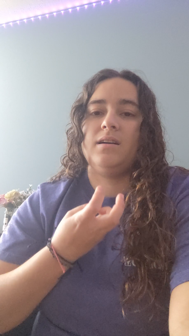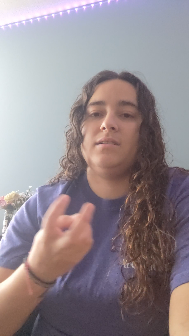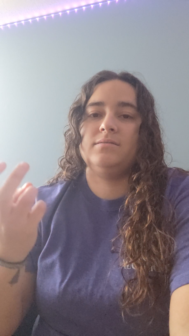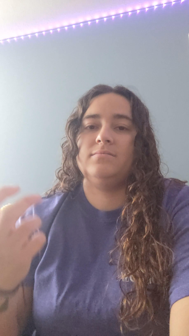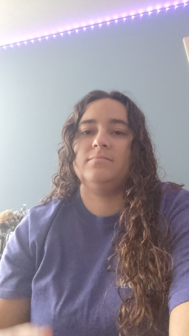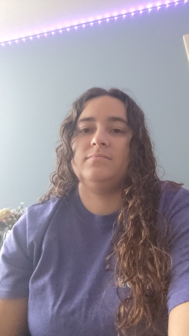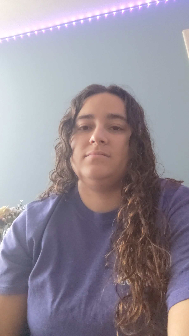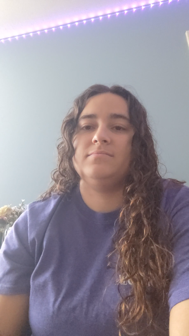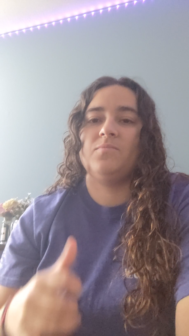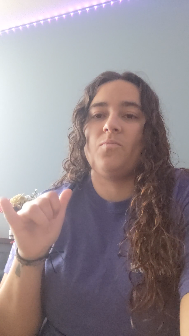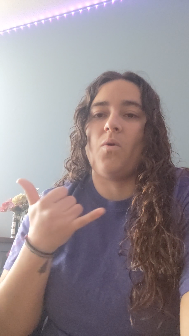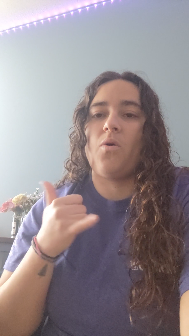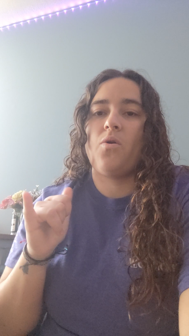party